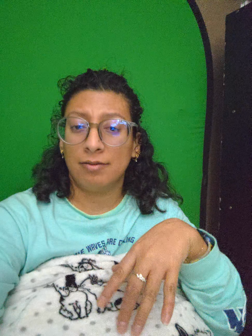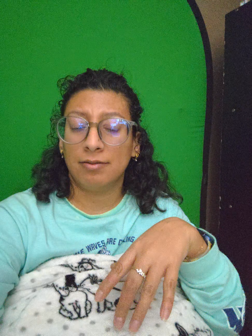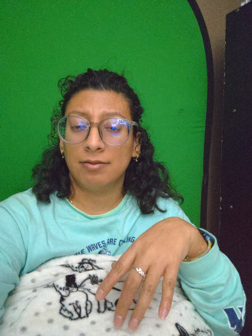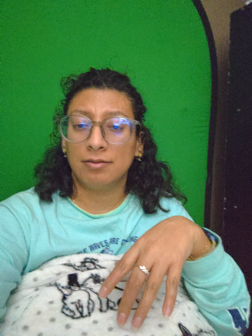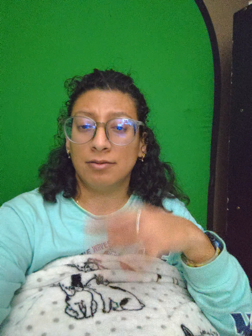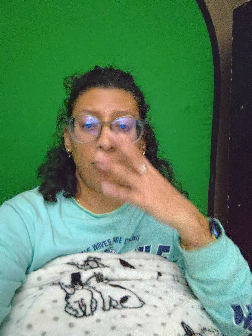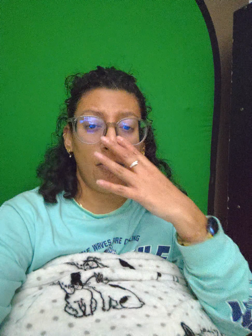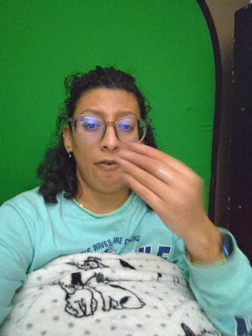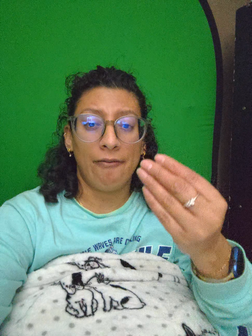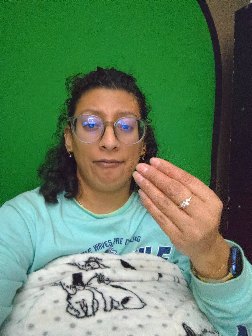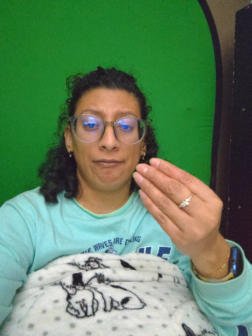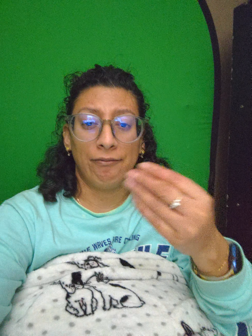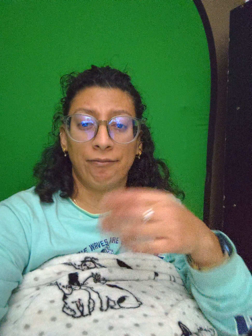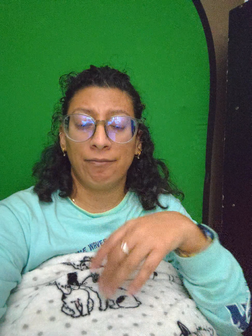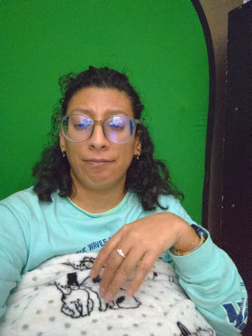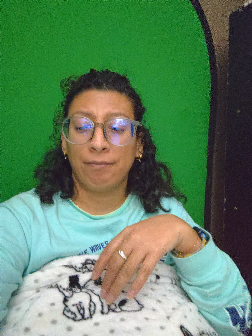wolf